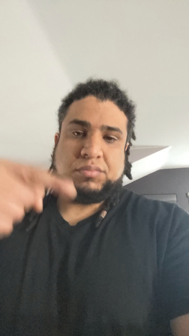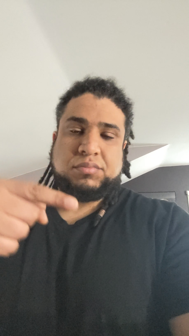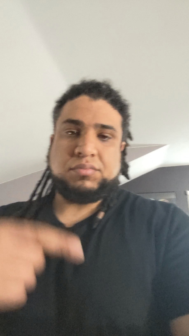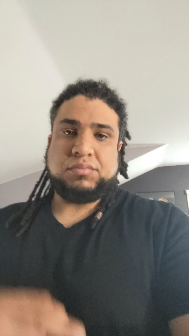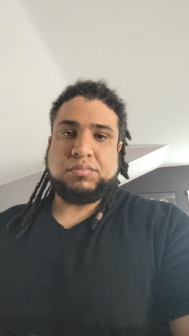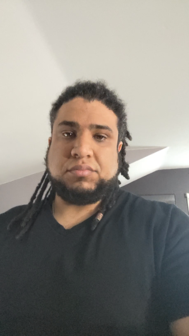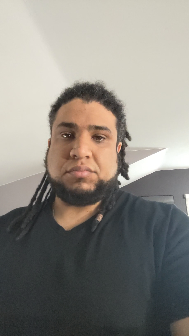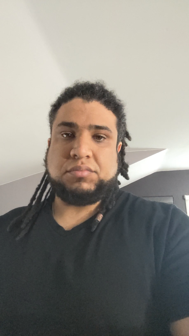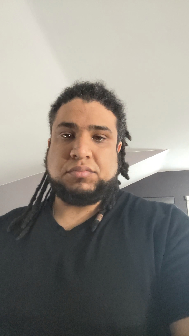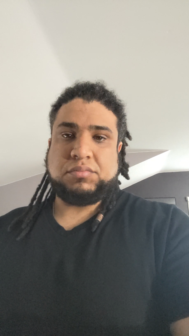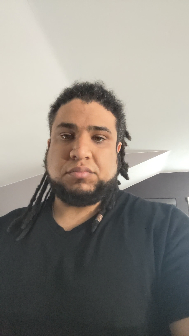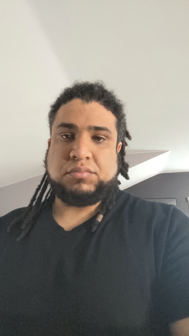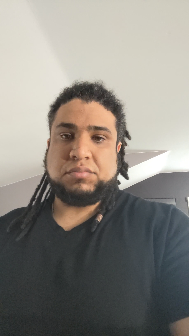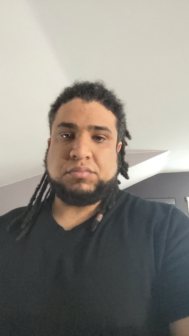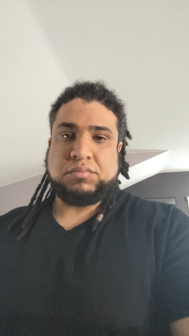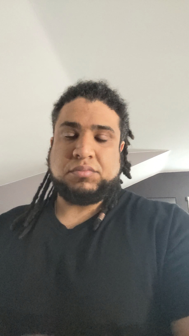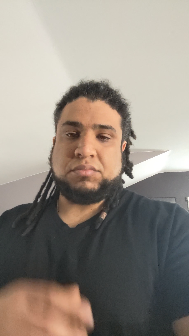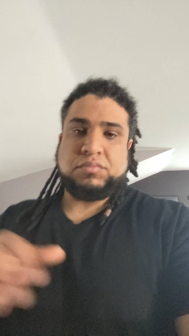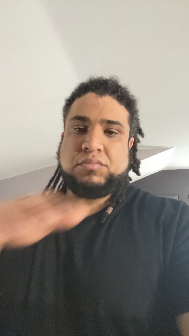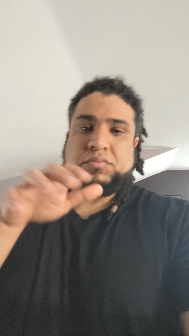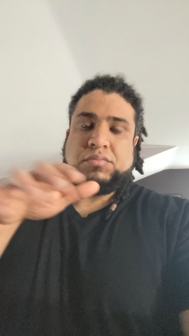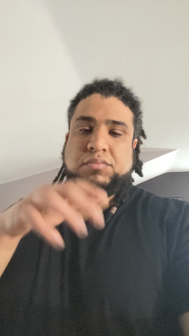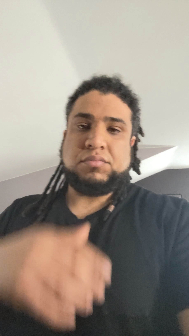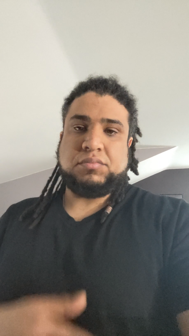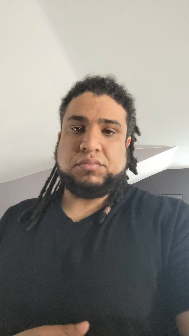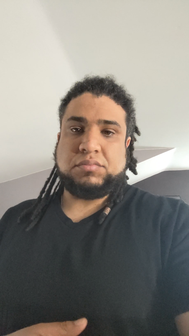does